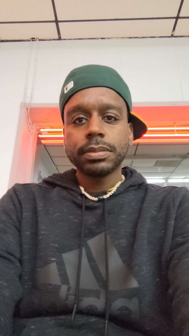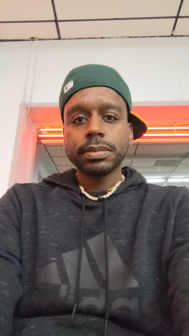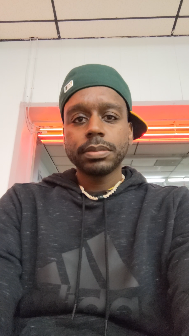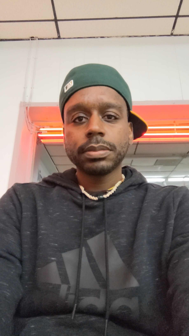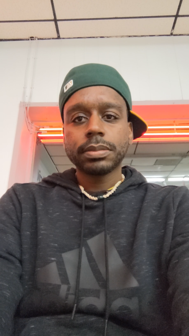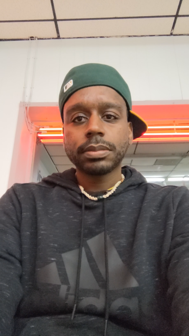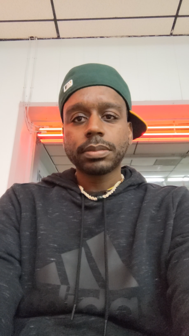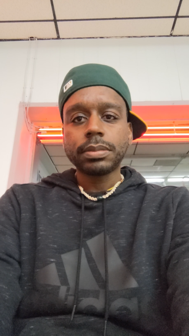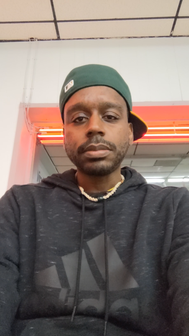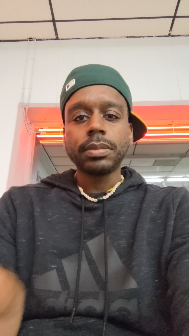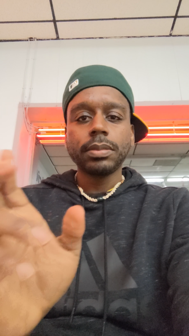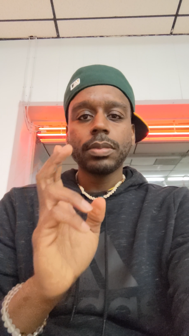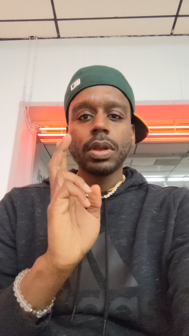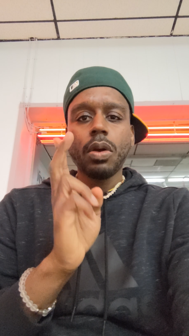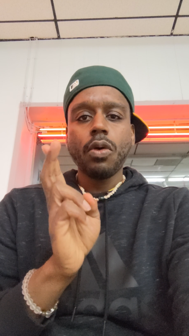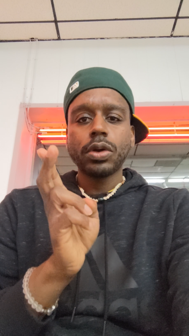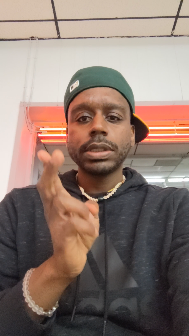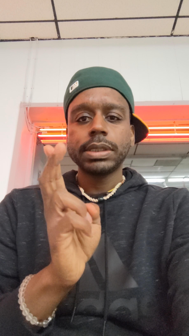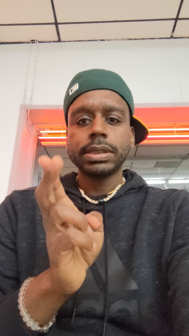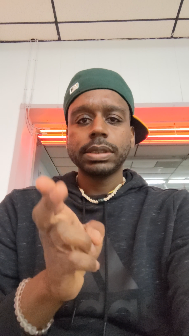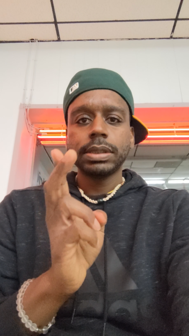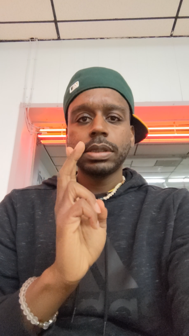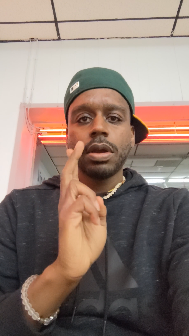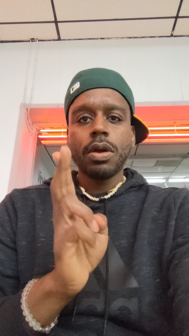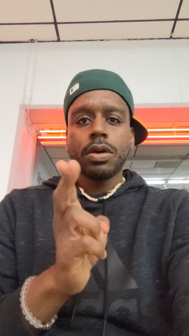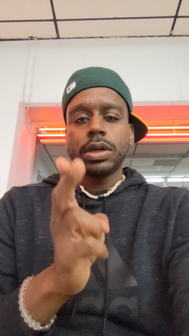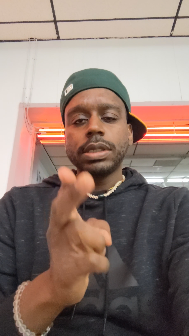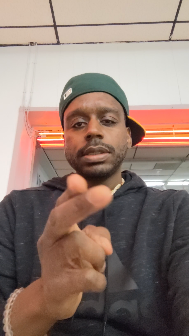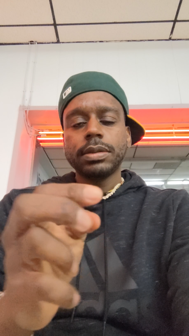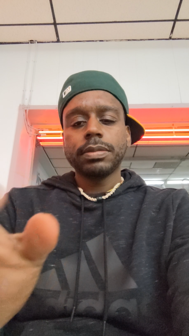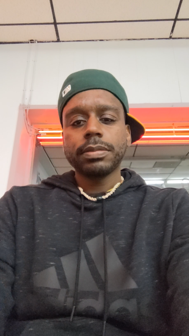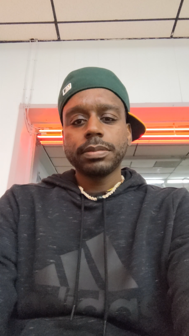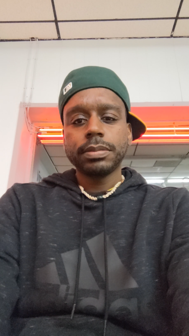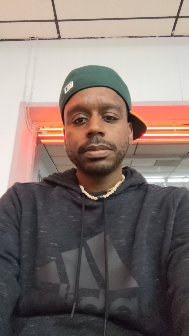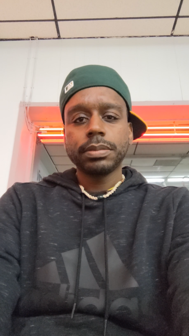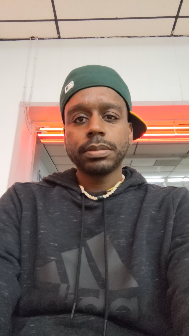hurry